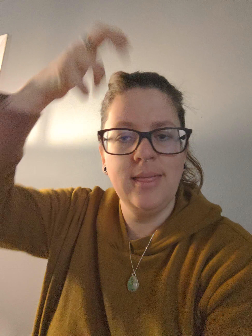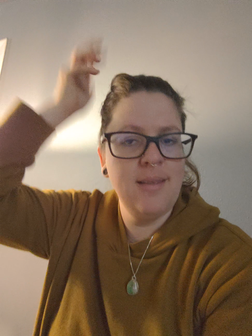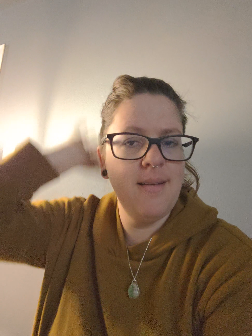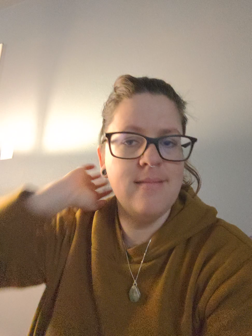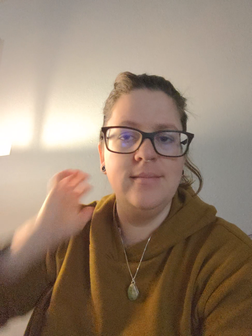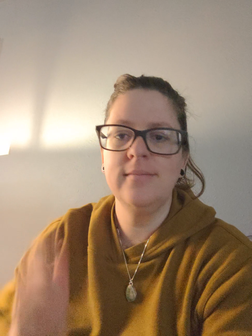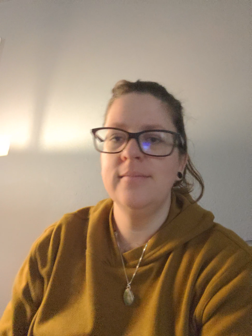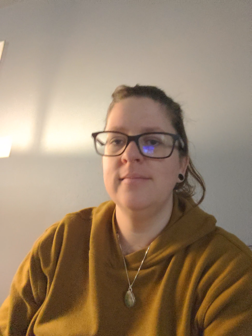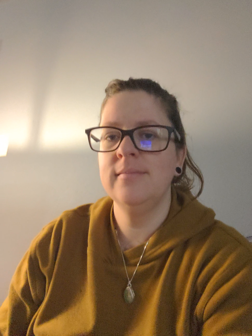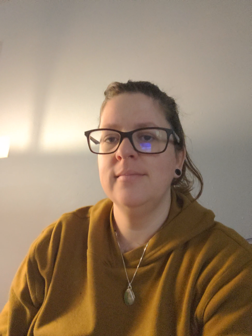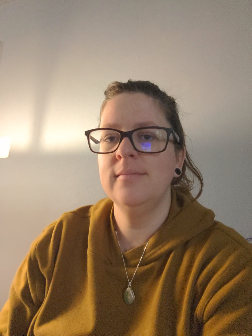lion